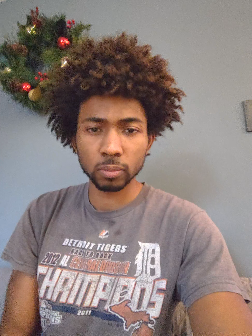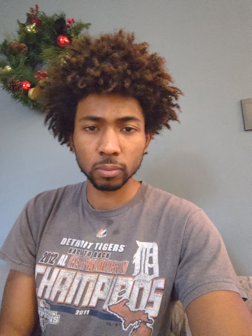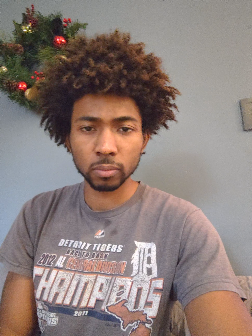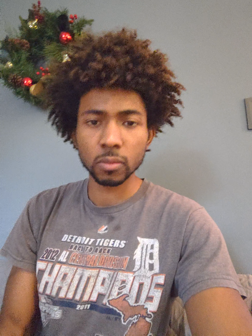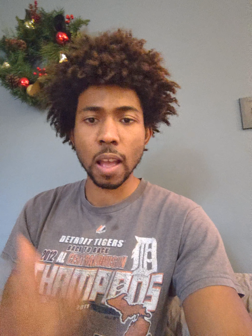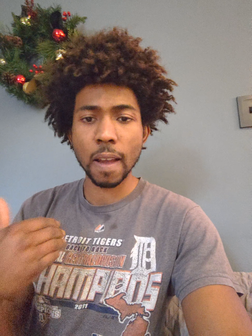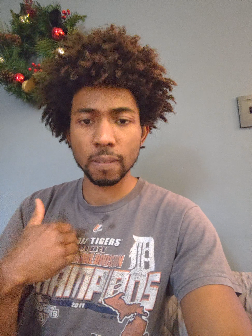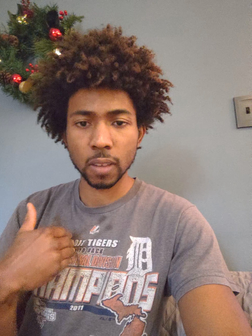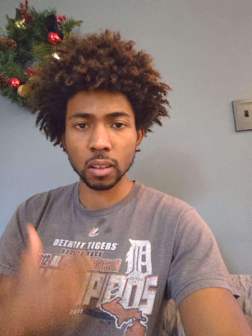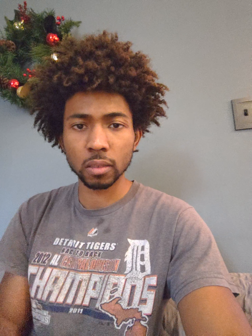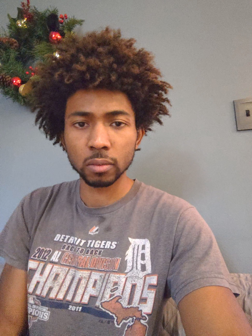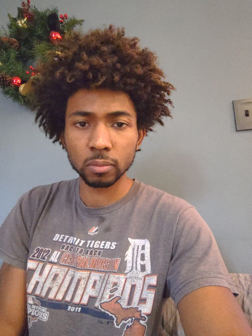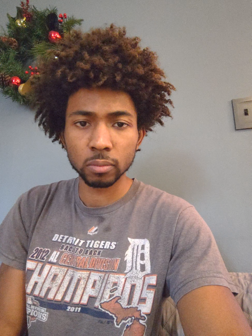have to